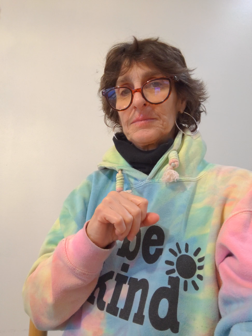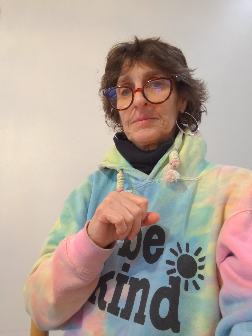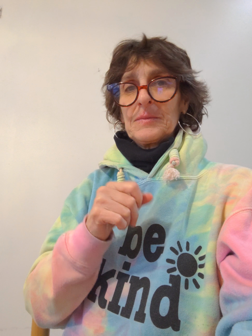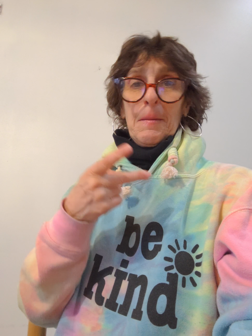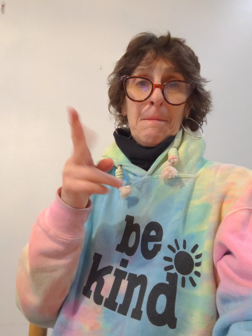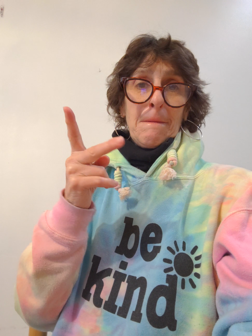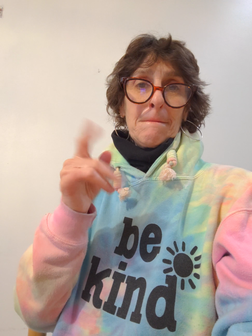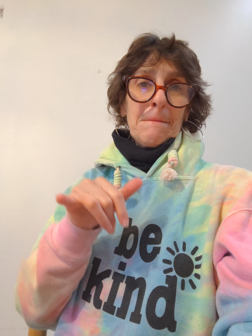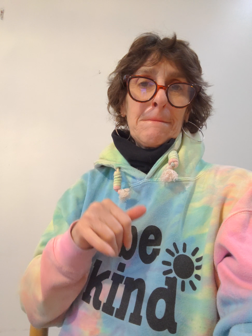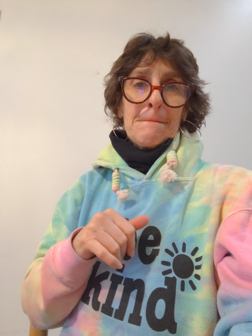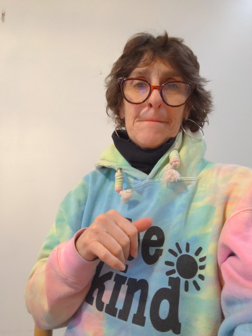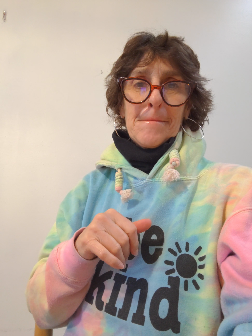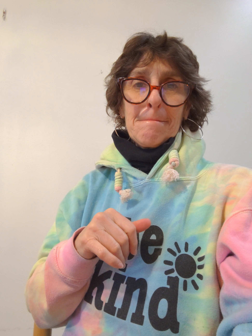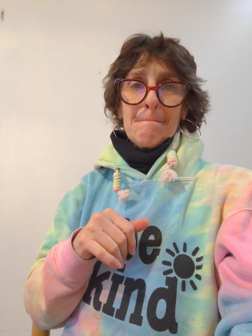puppy